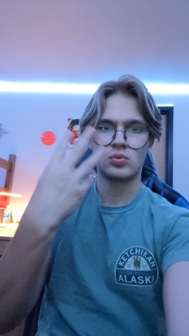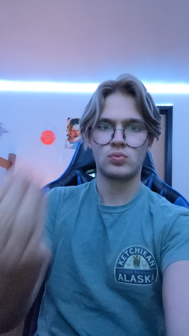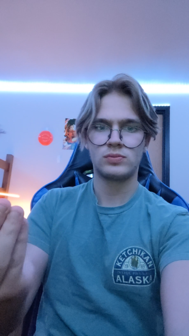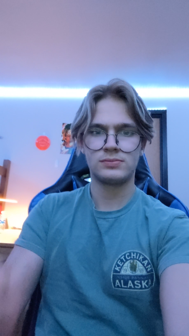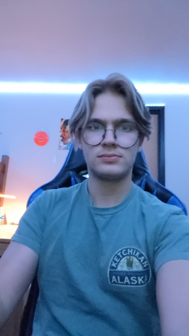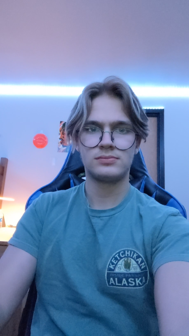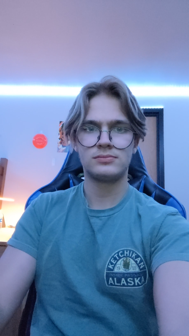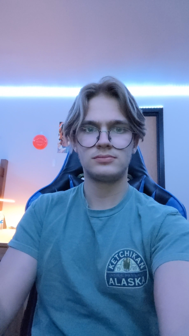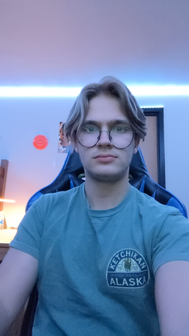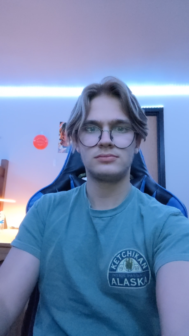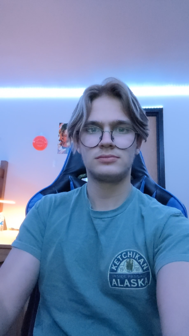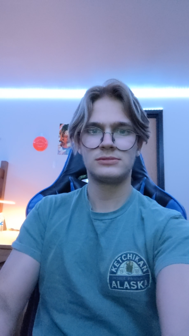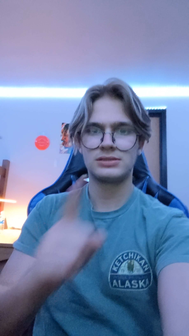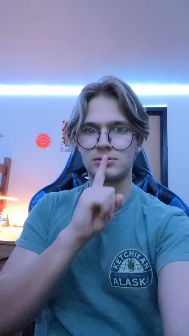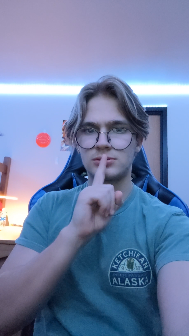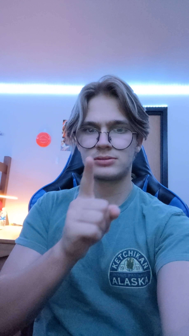is